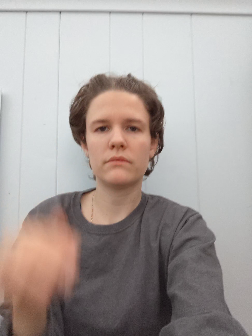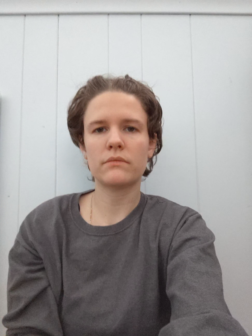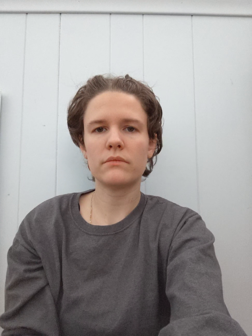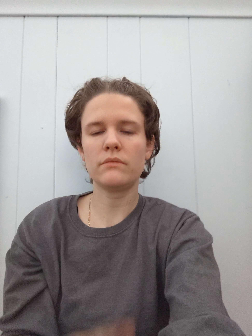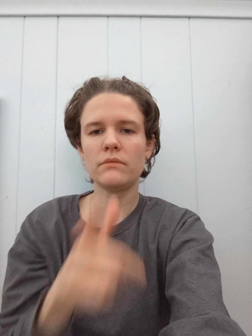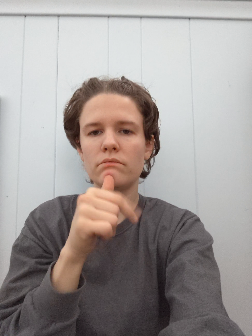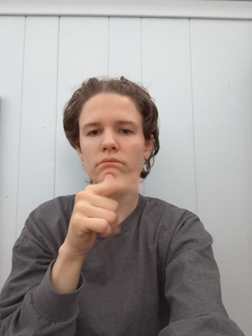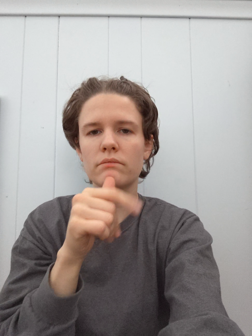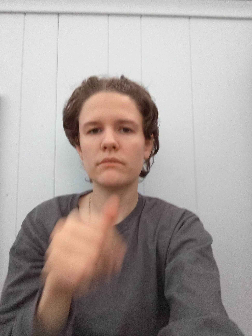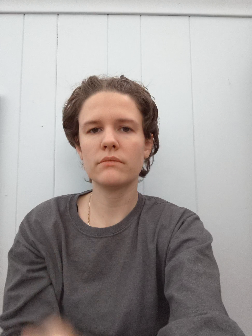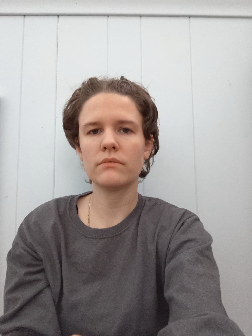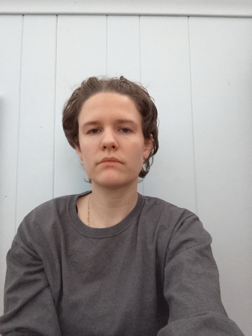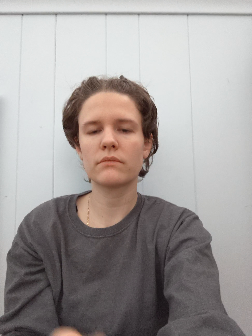who